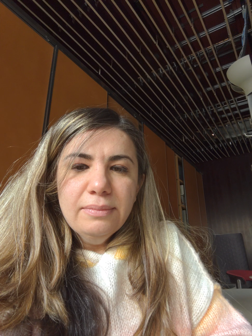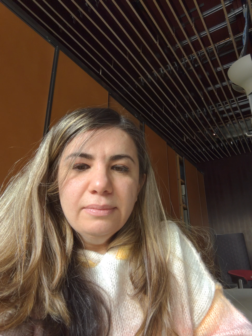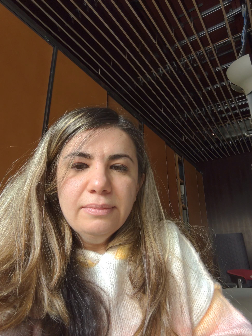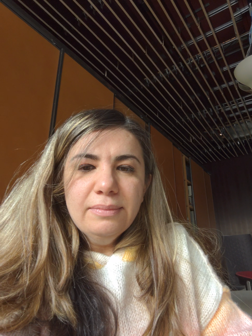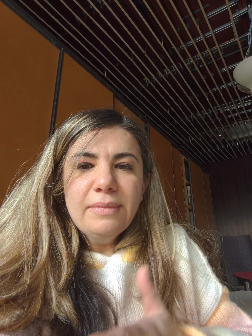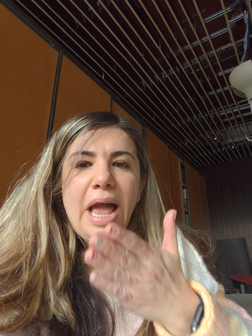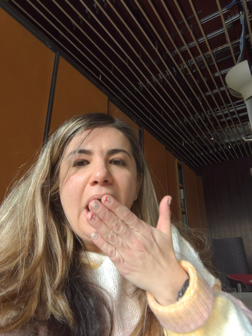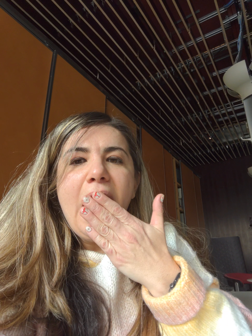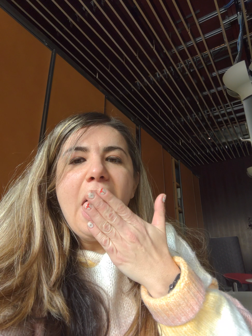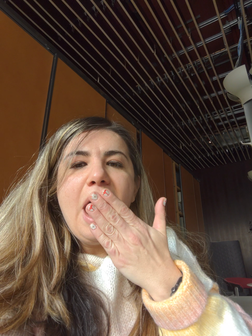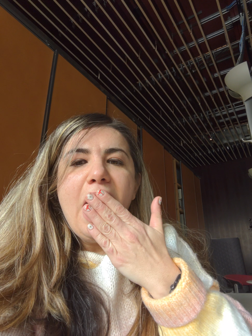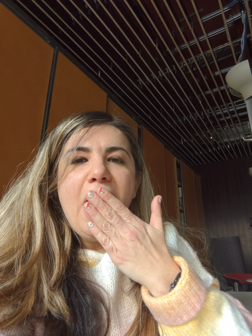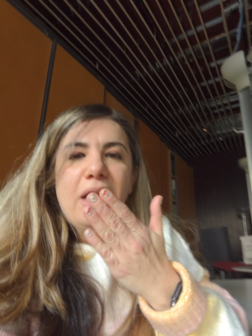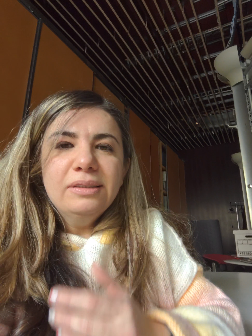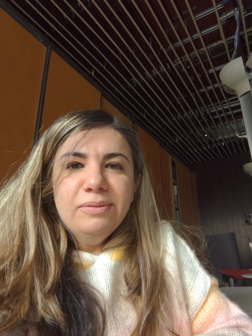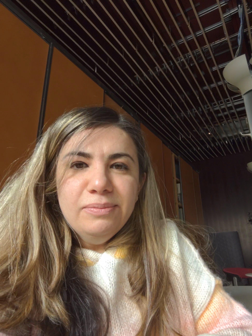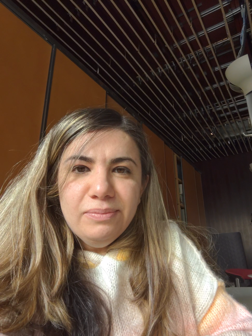yucky